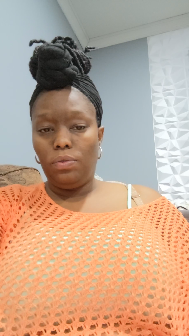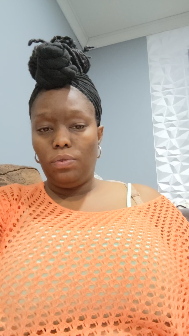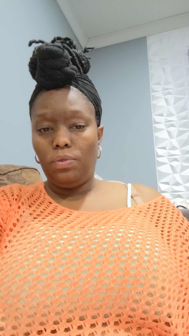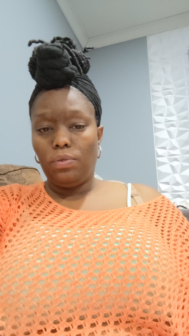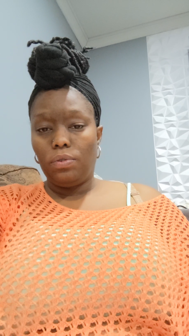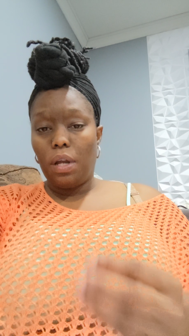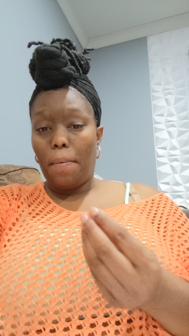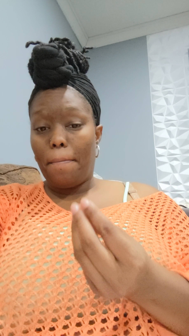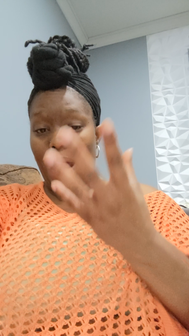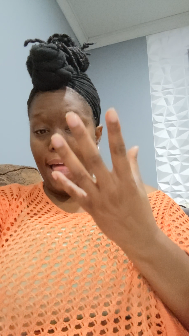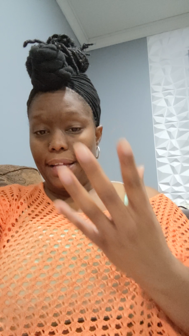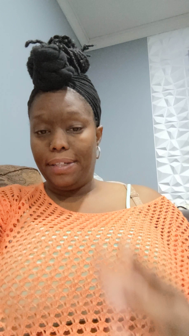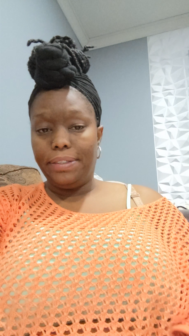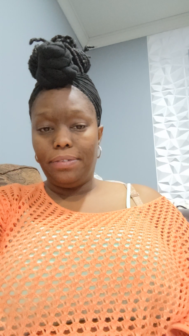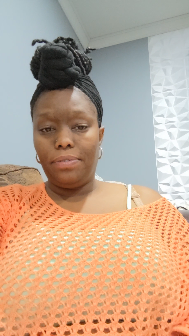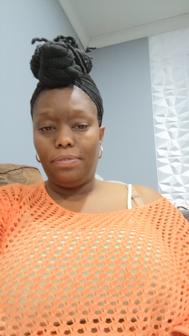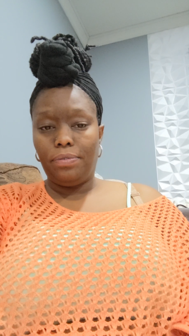plants